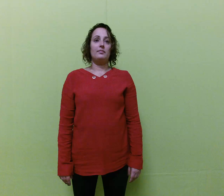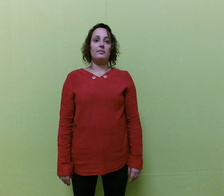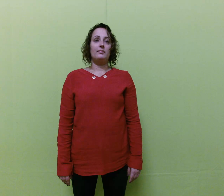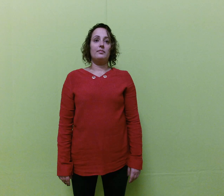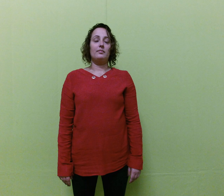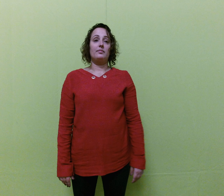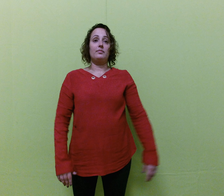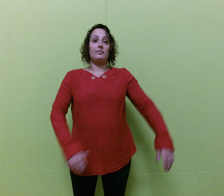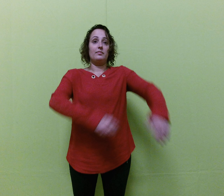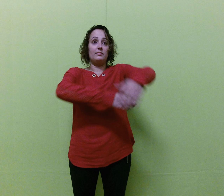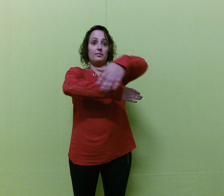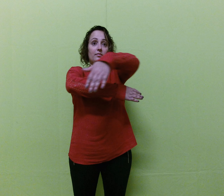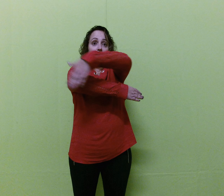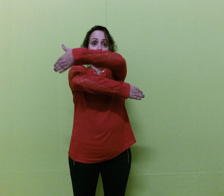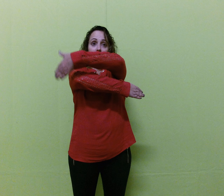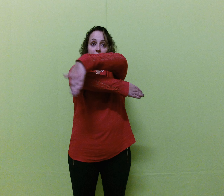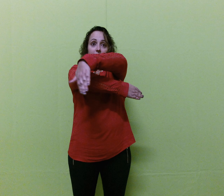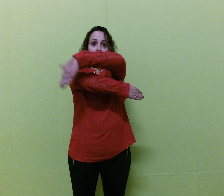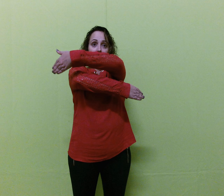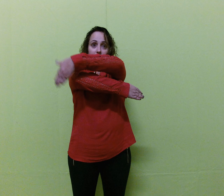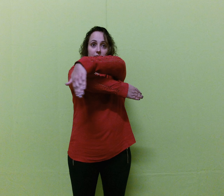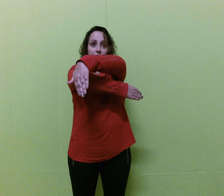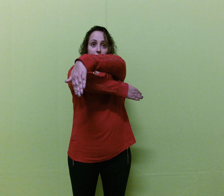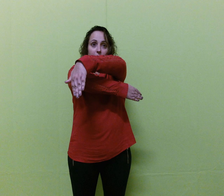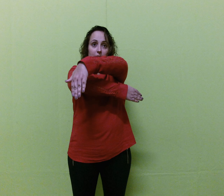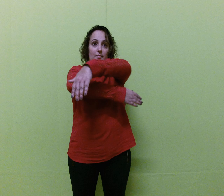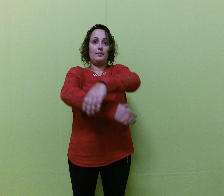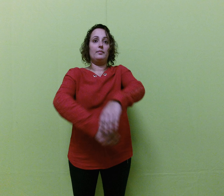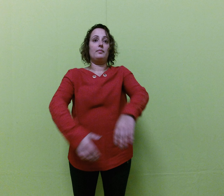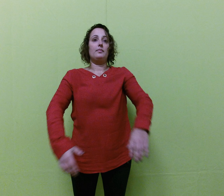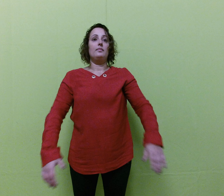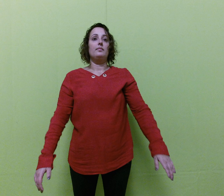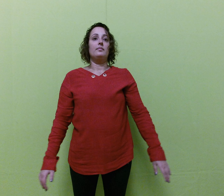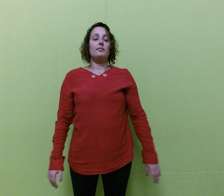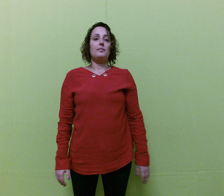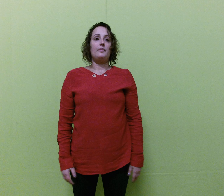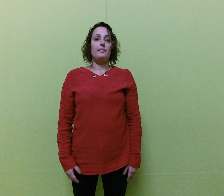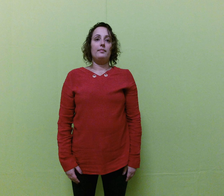esquina